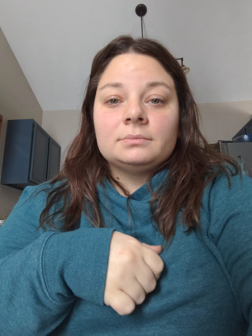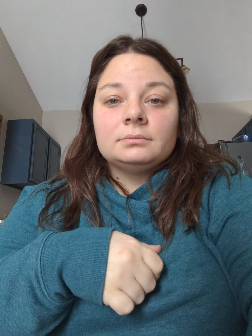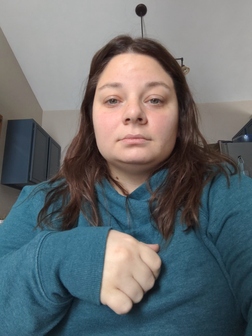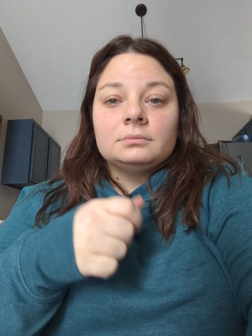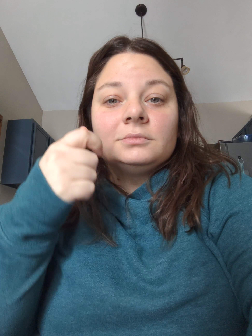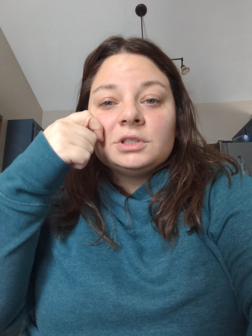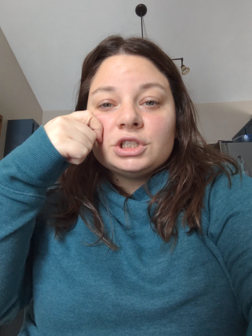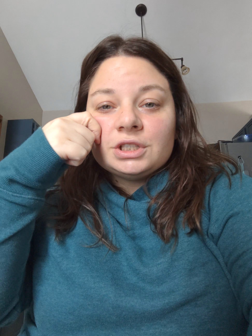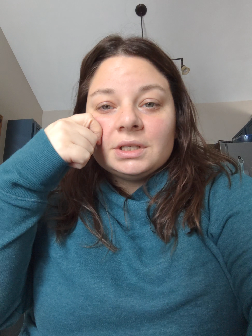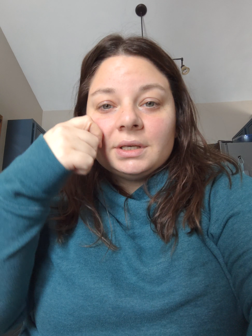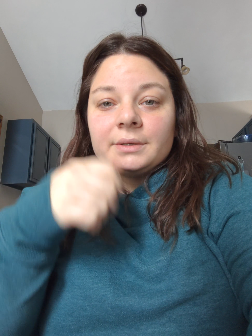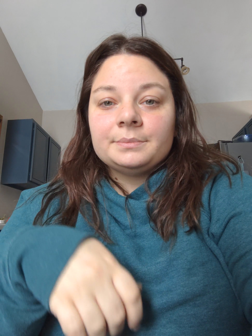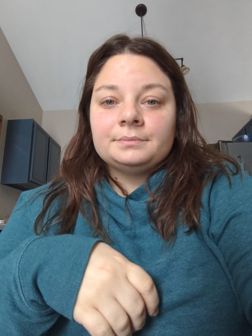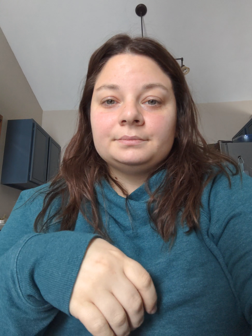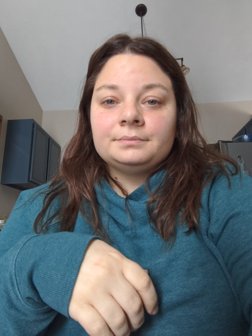cheek